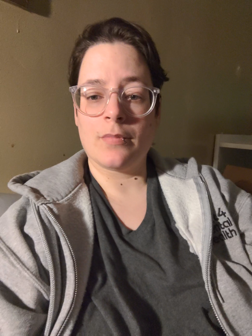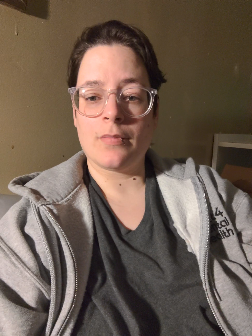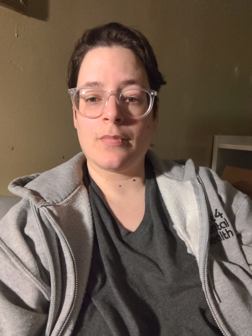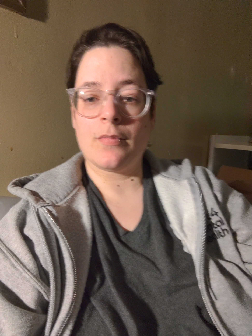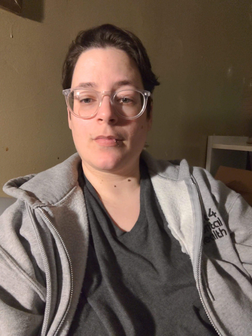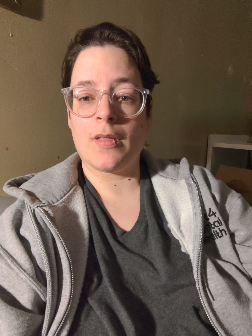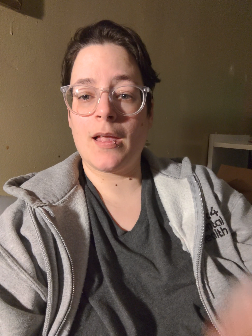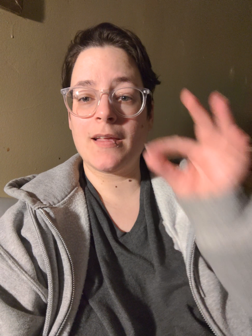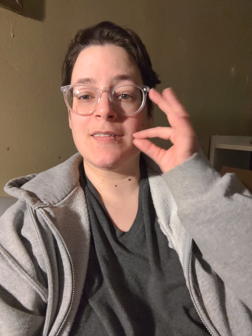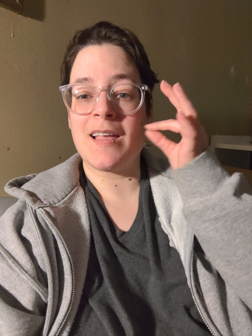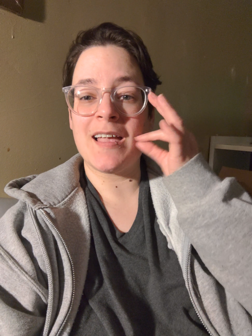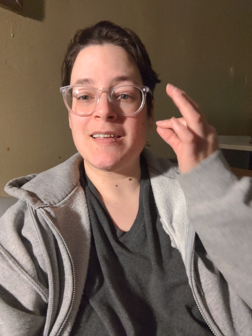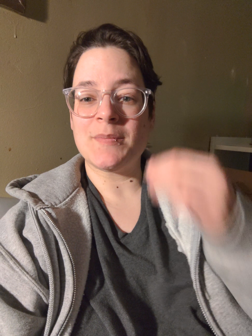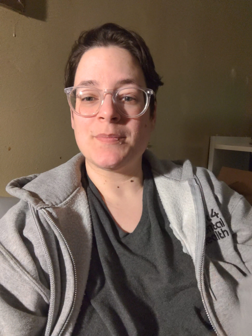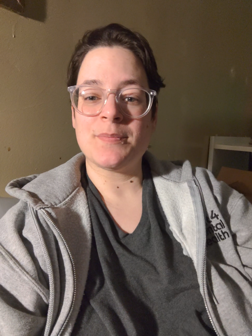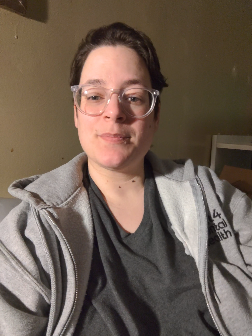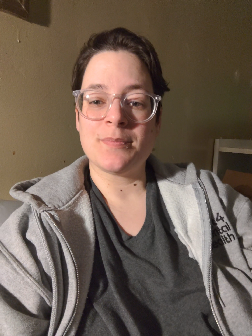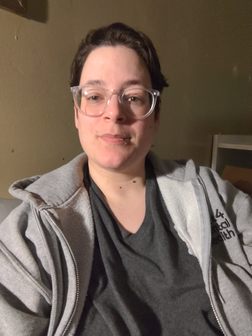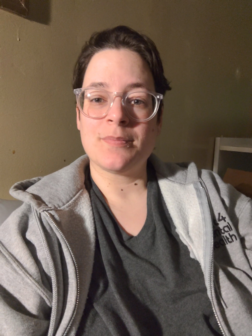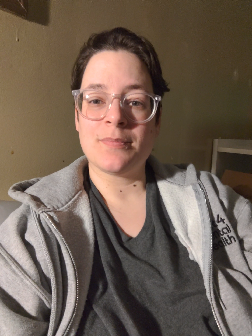cat